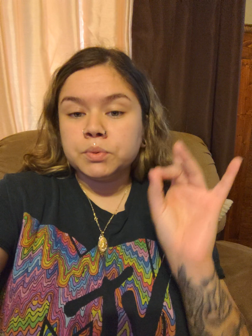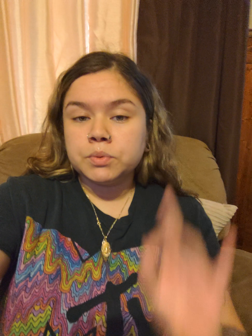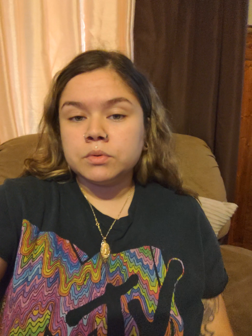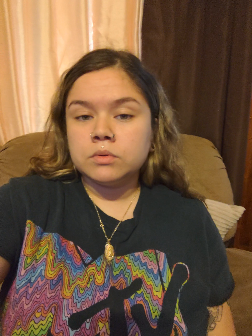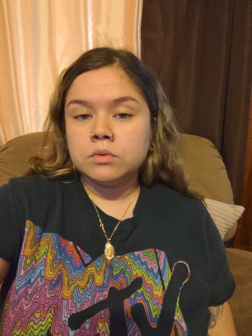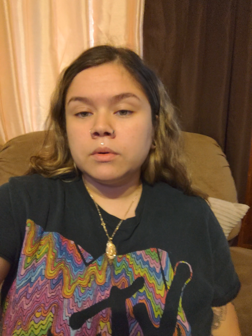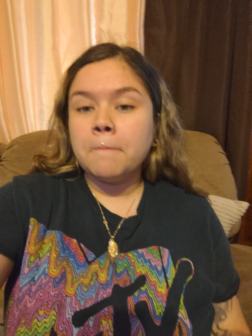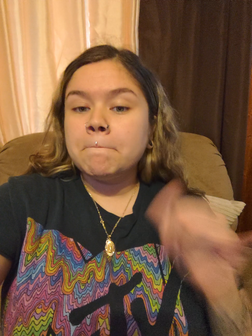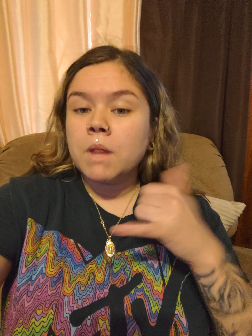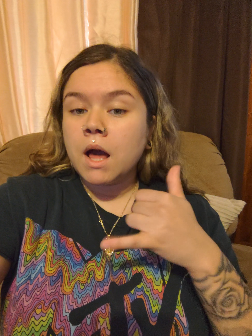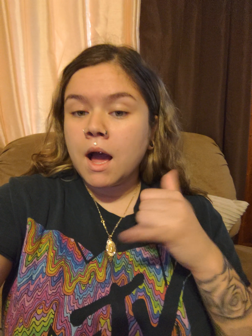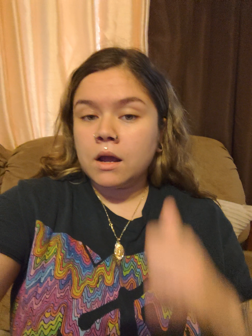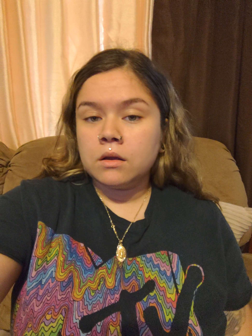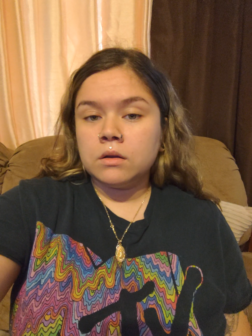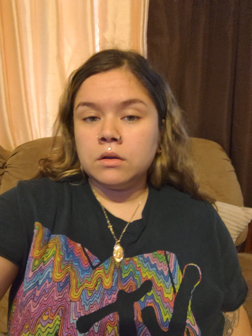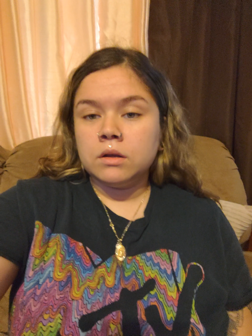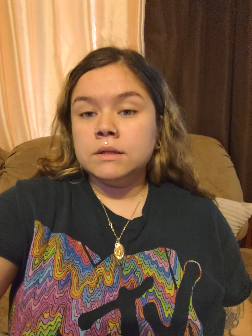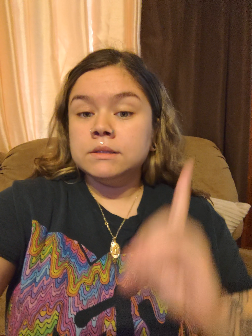play